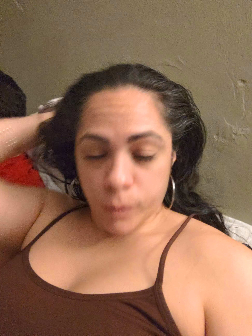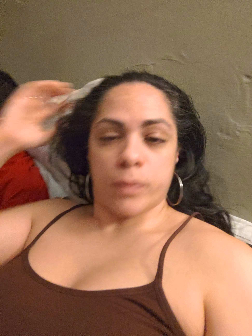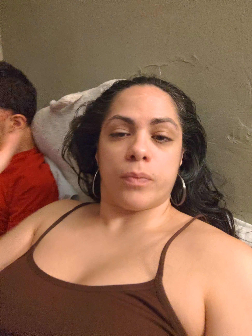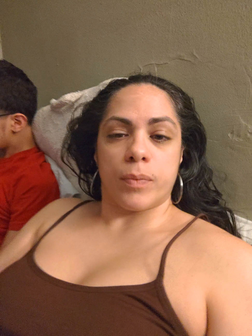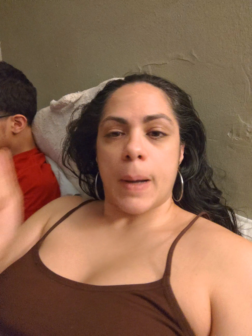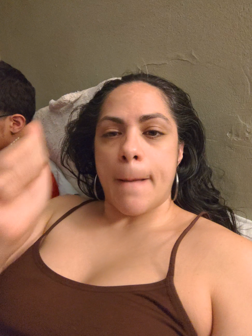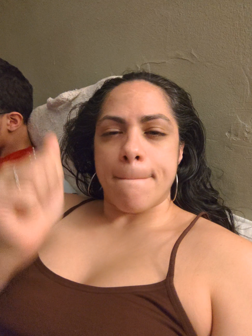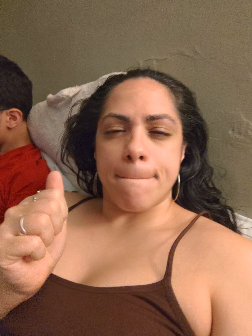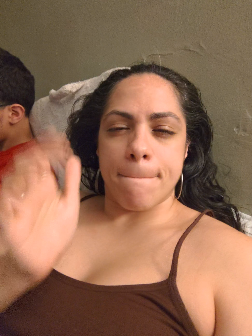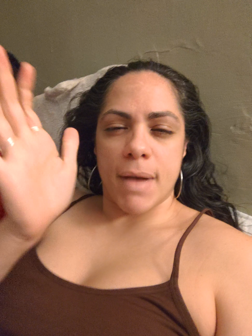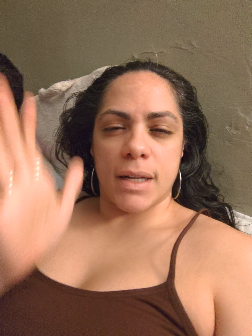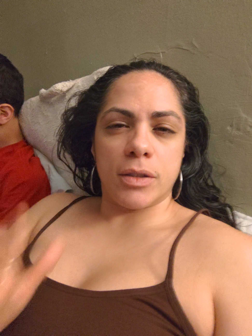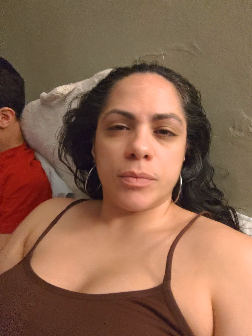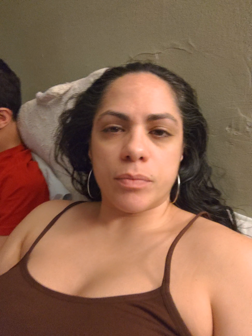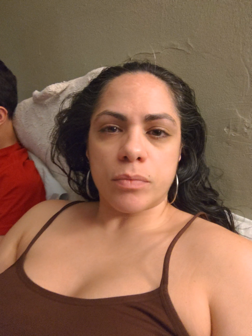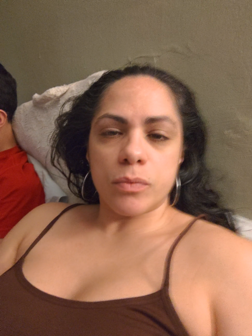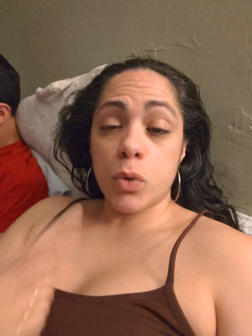mitten